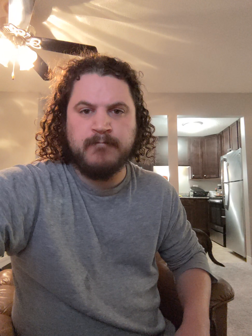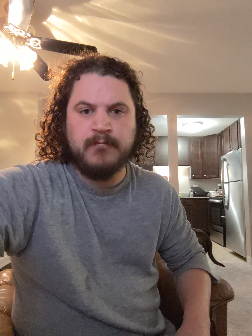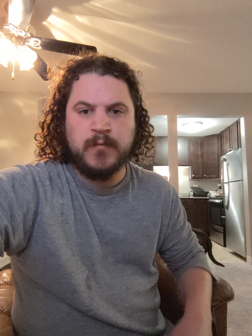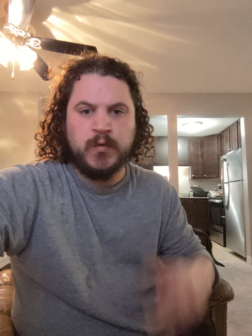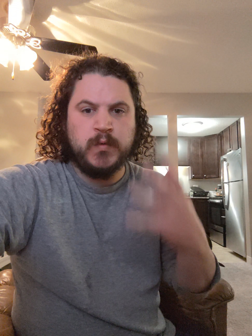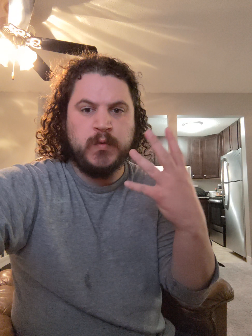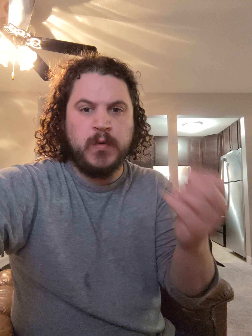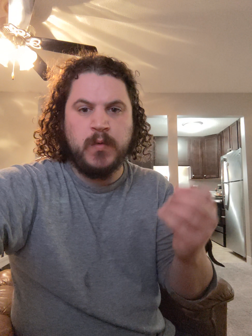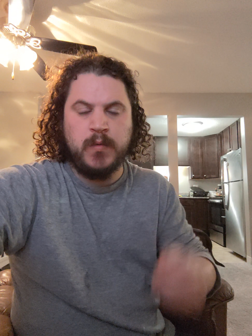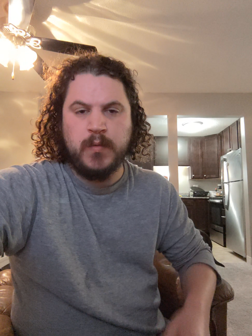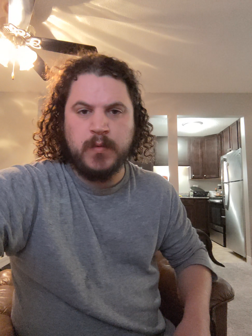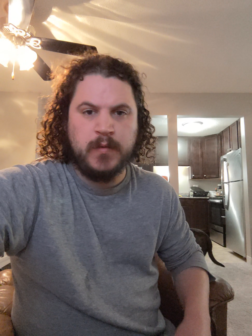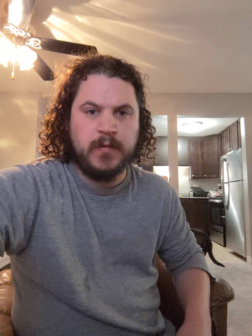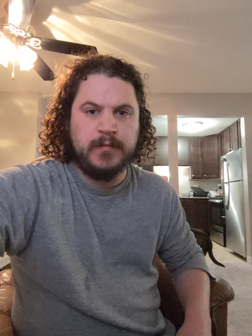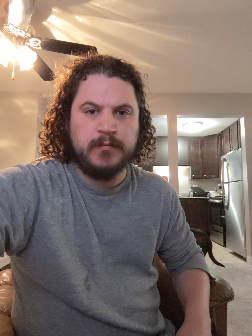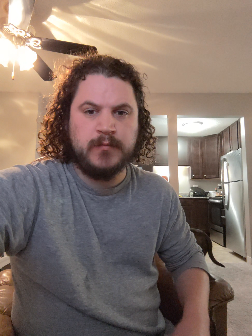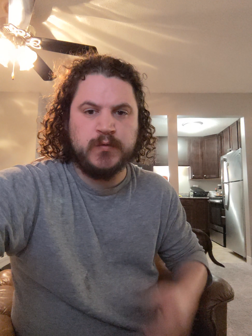go